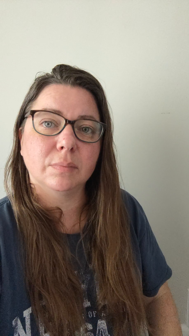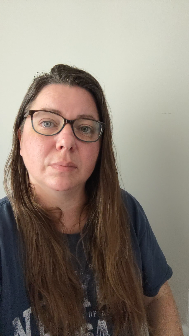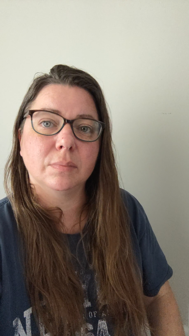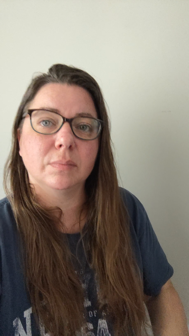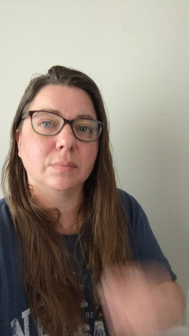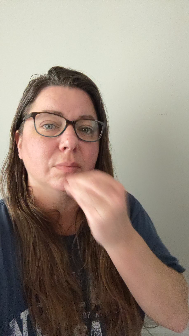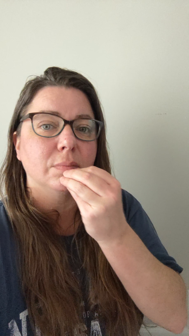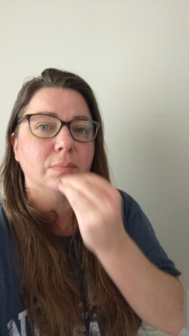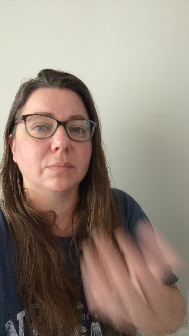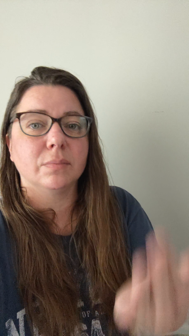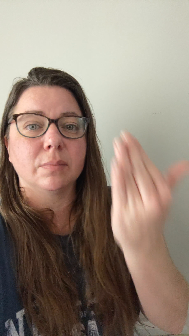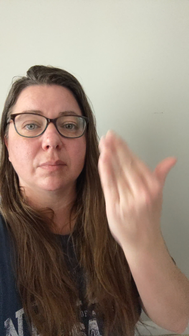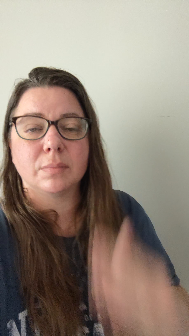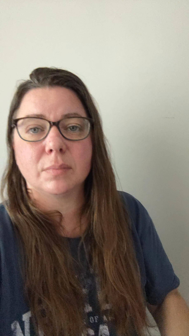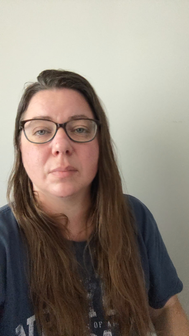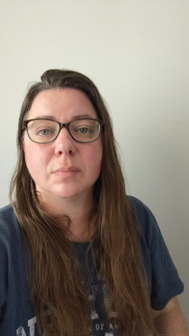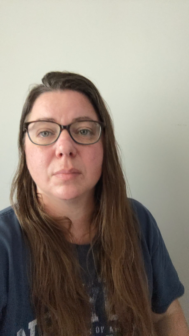breakfast